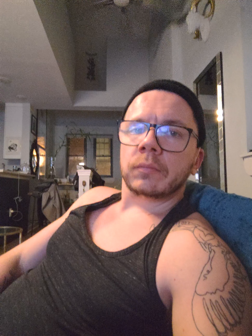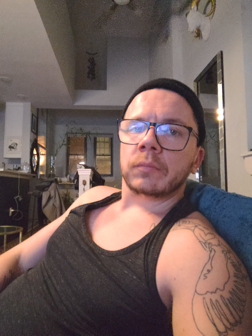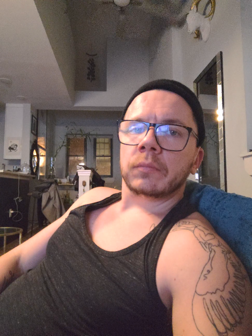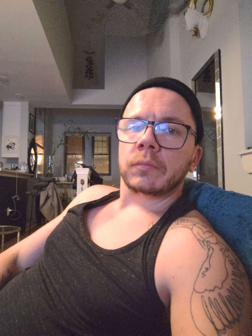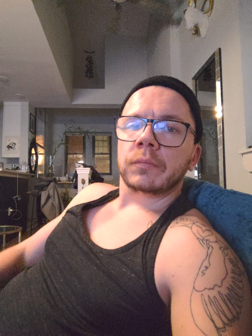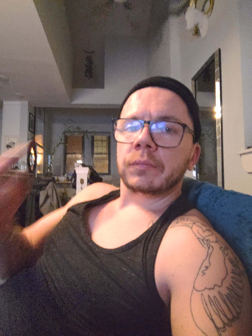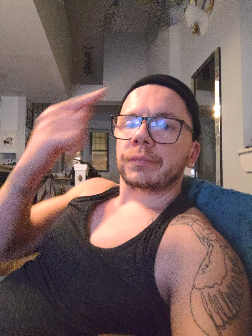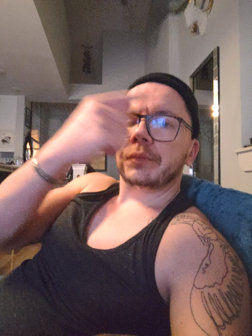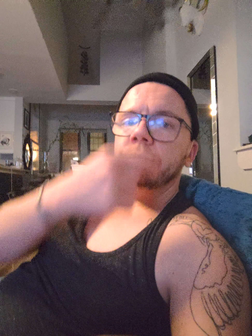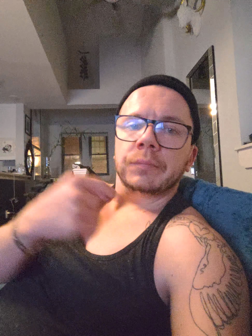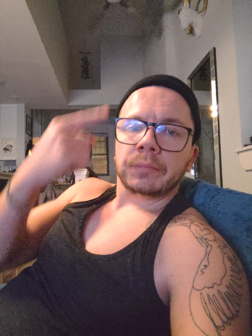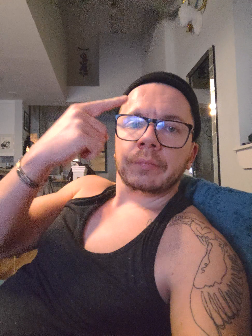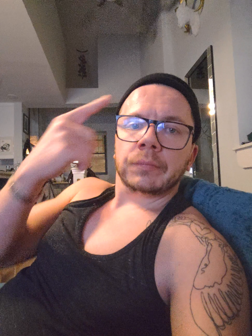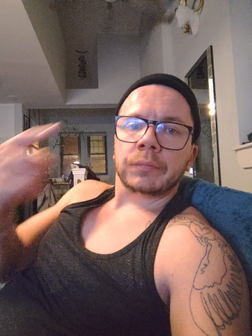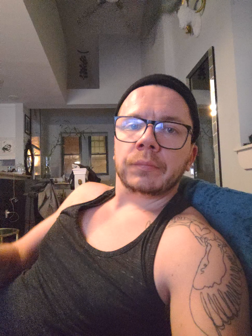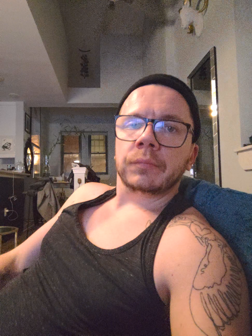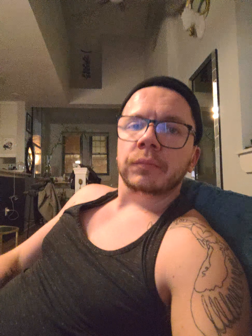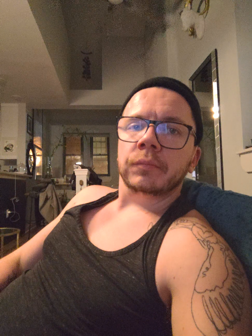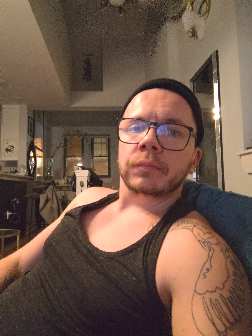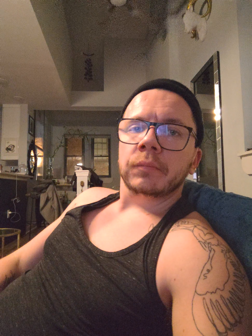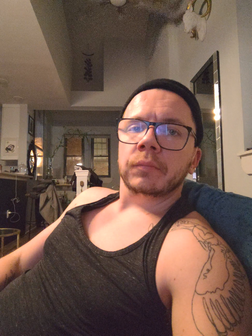face